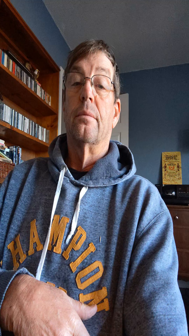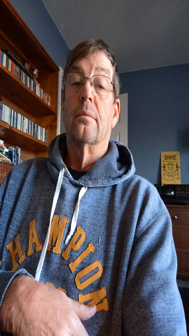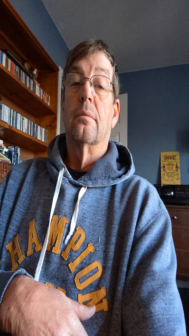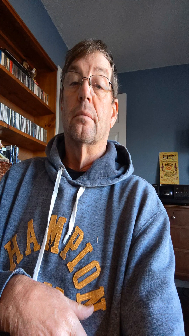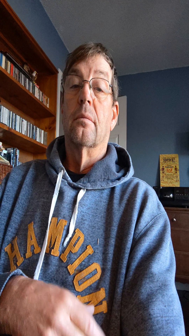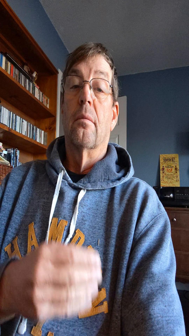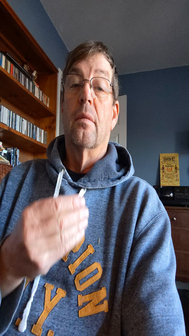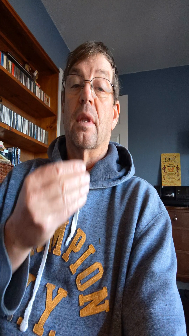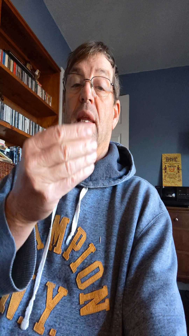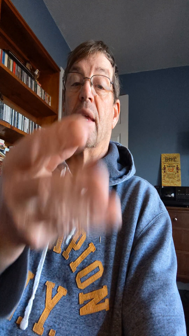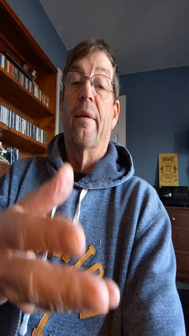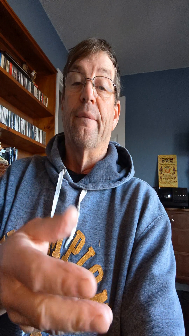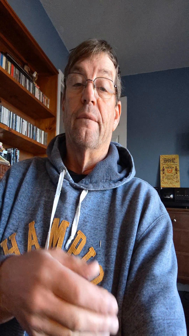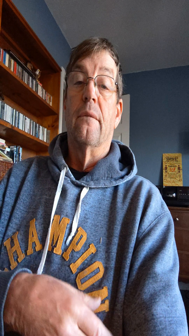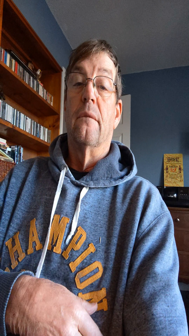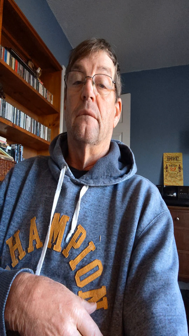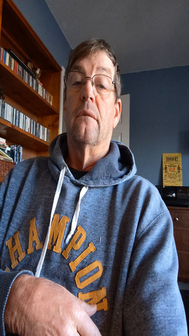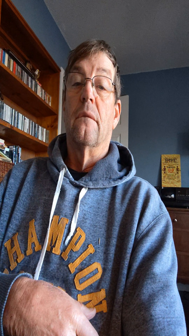give